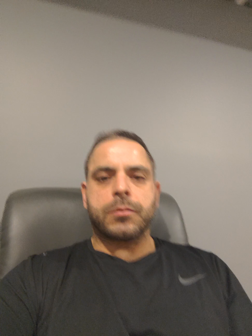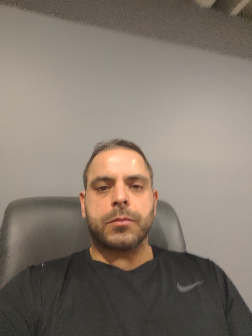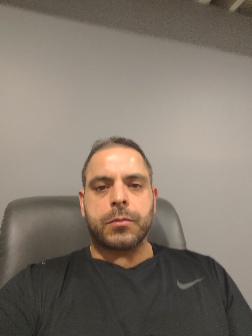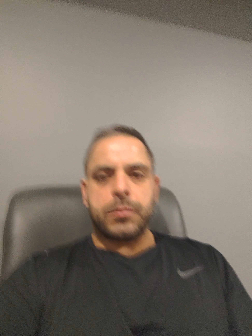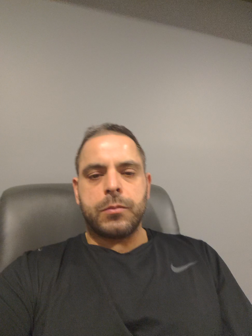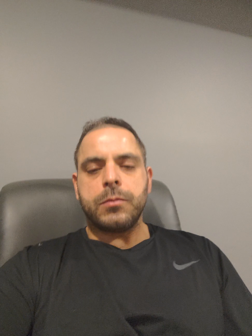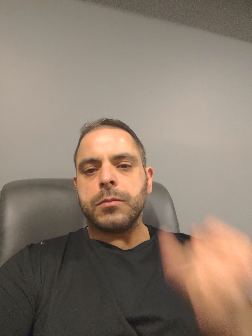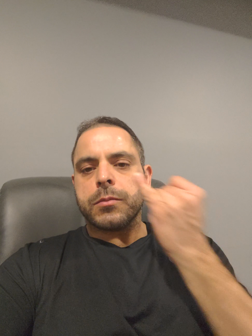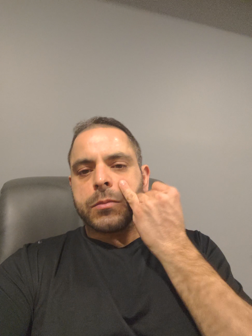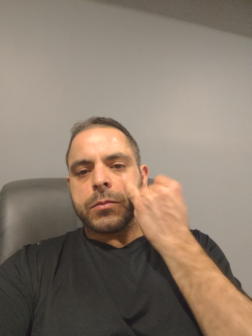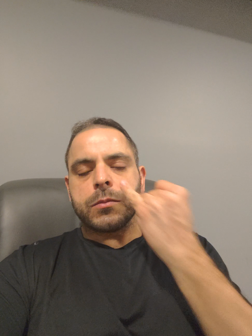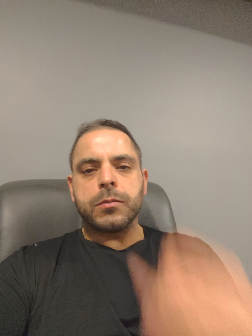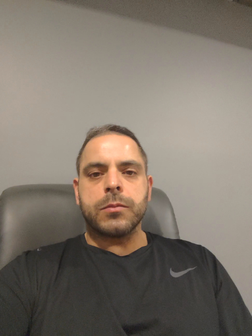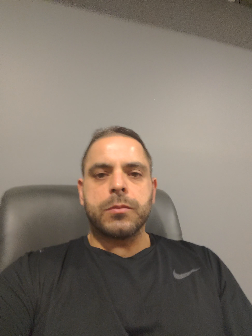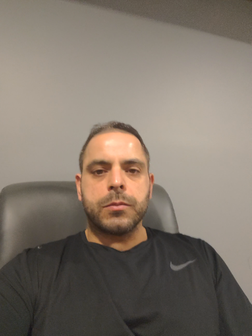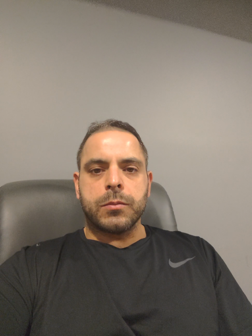if